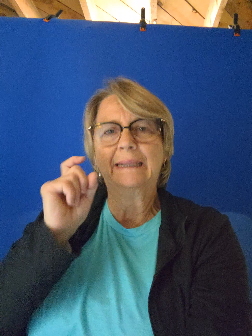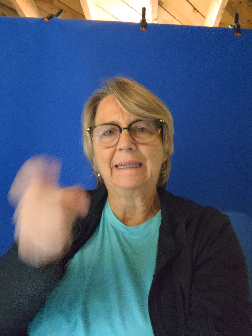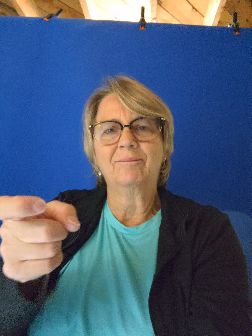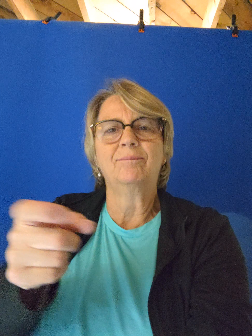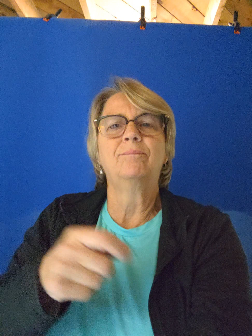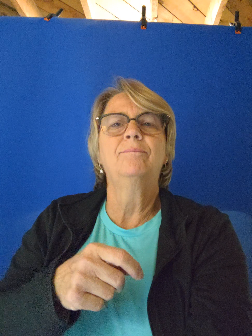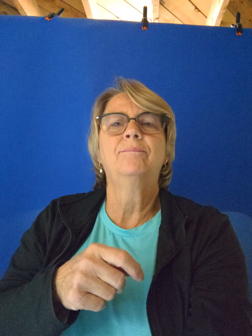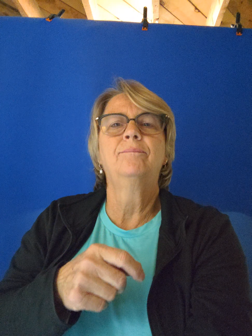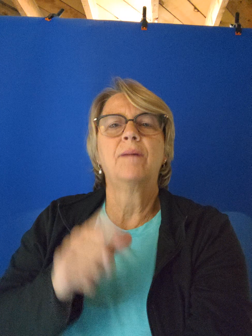gift